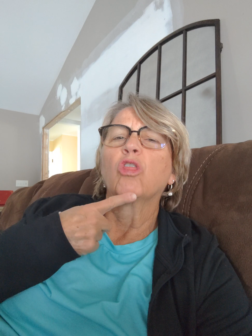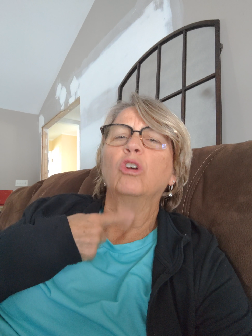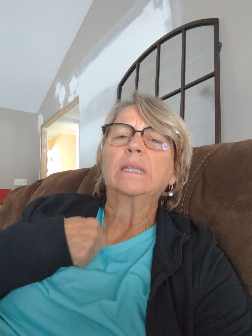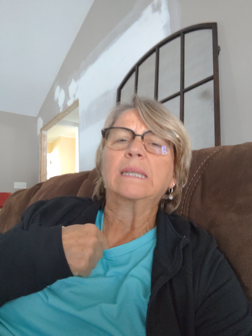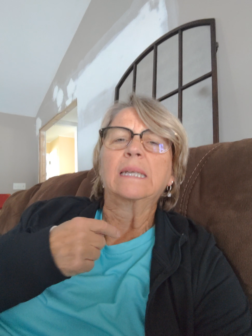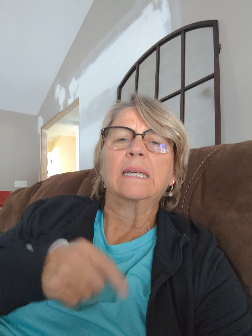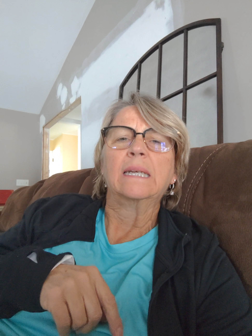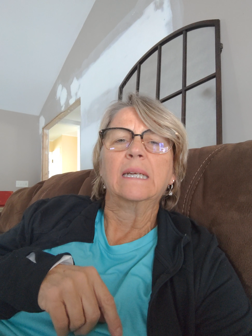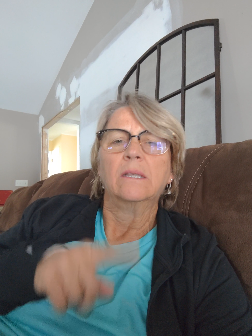thirsty